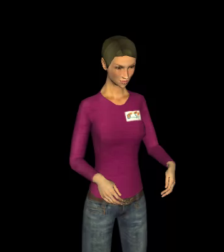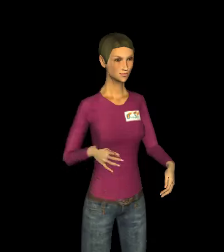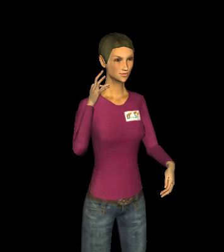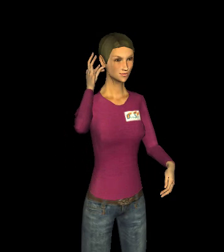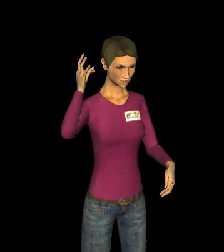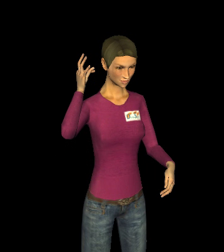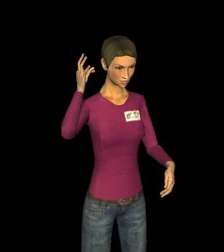صوت